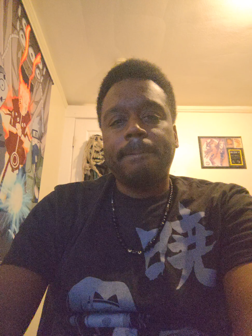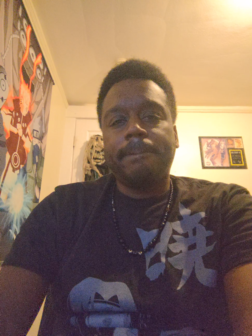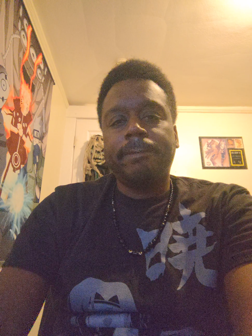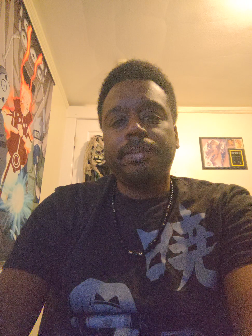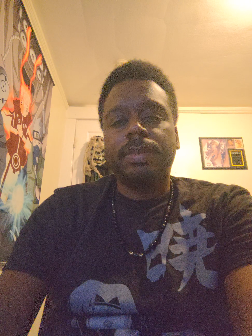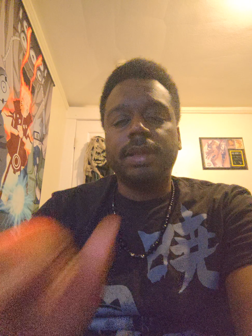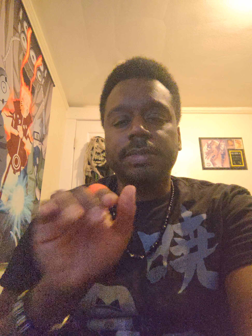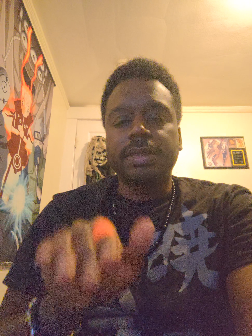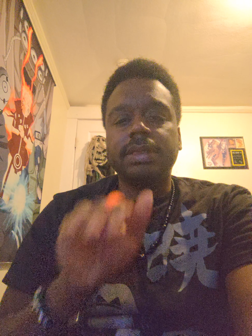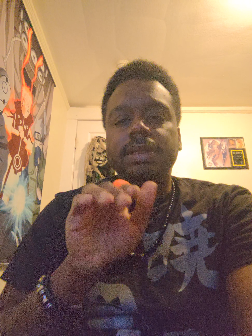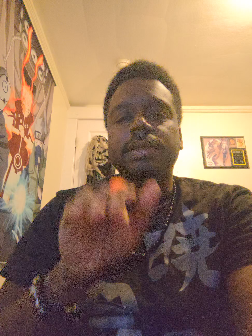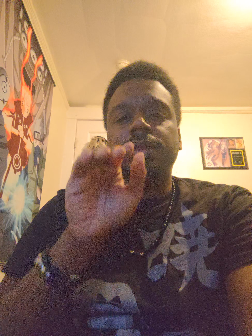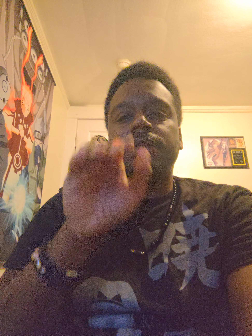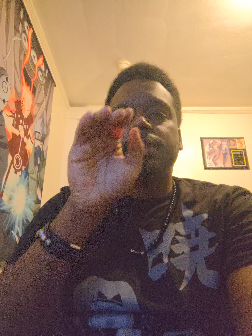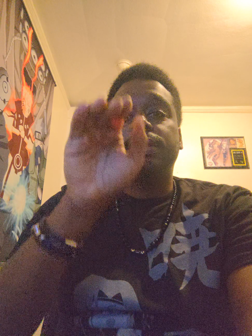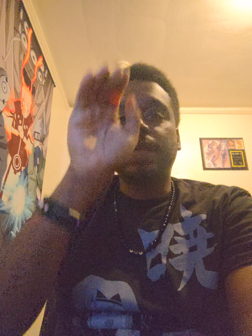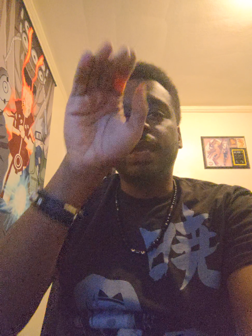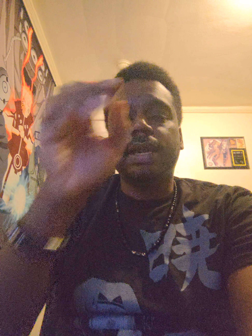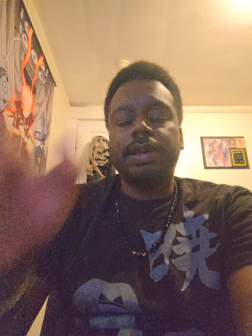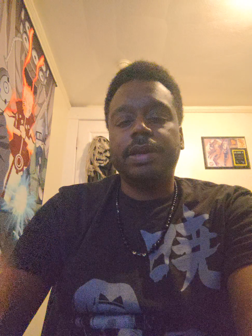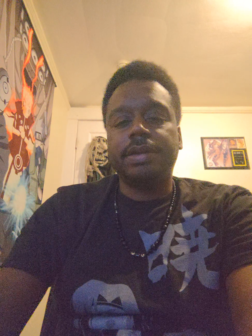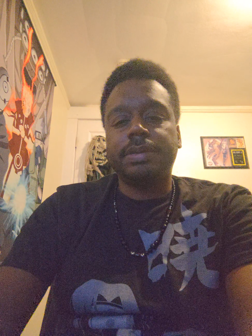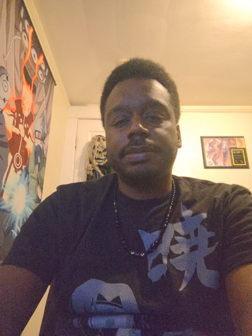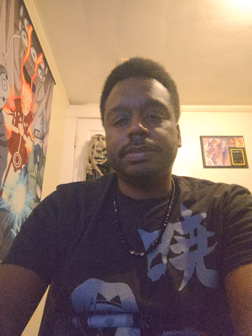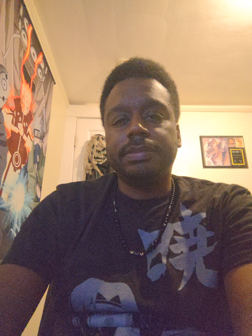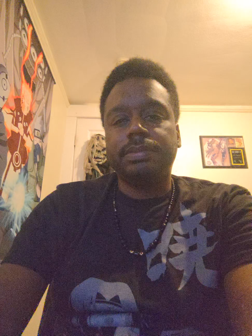stairs